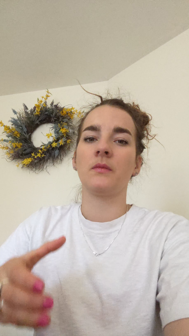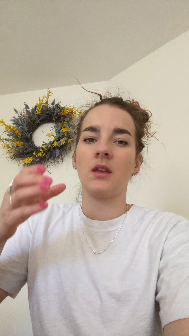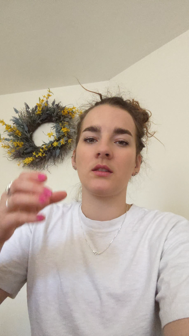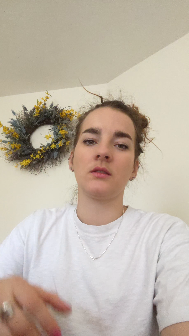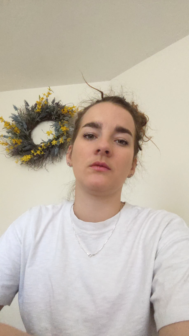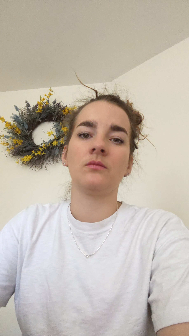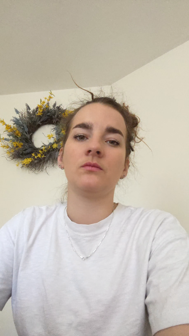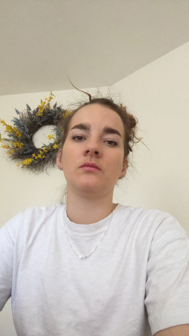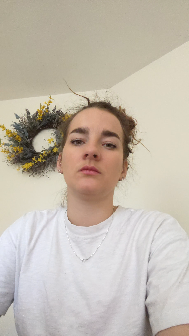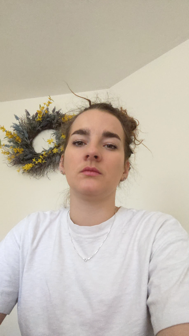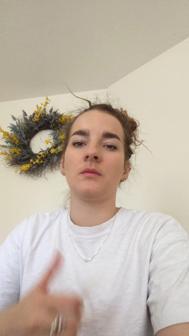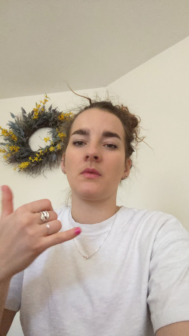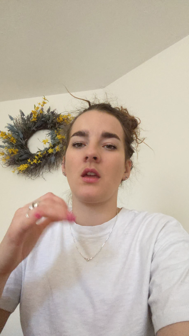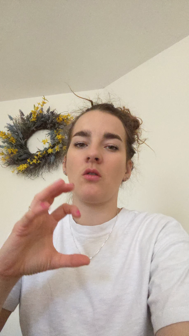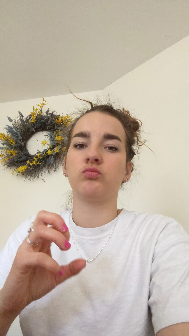play dough